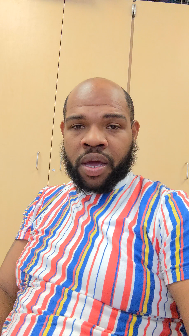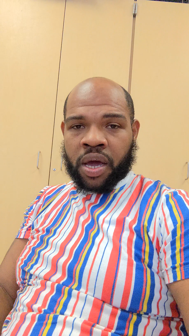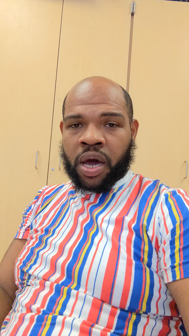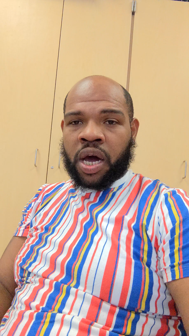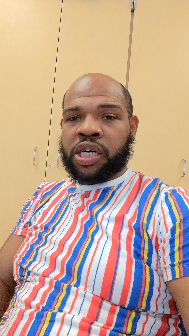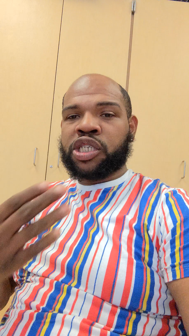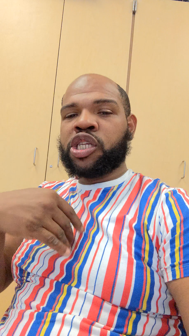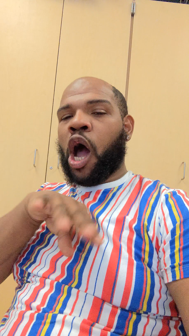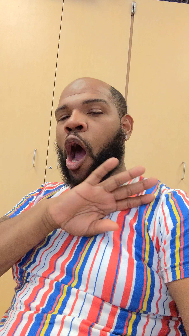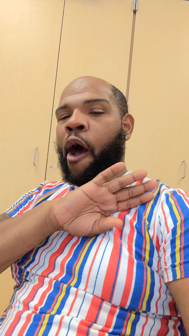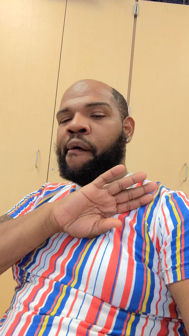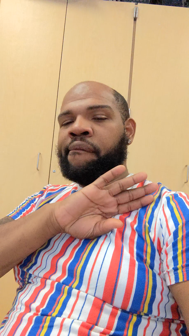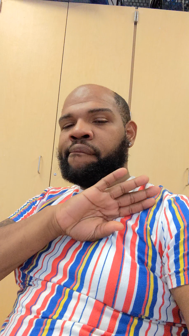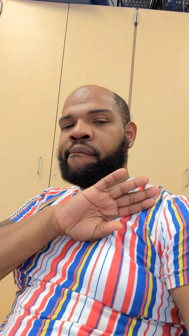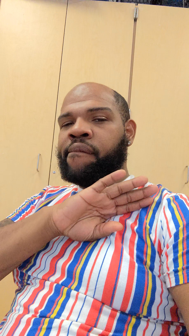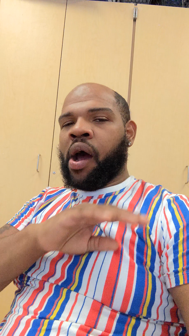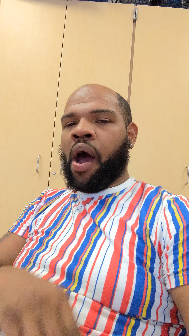scarf